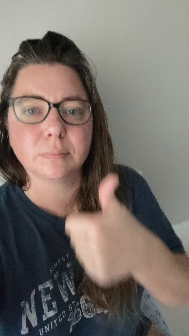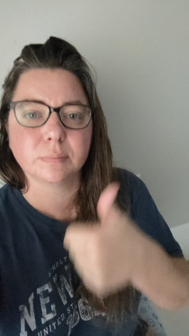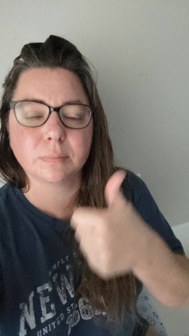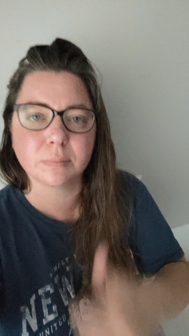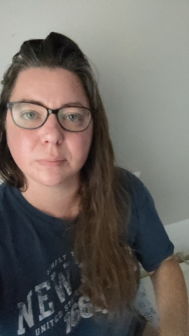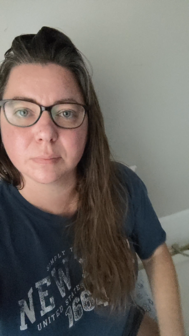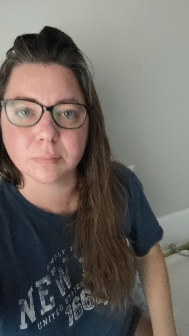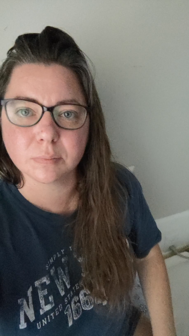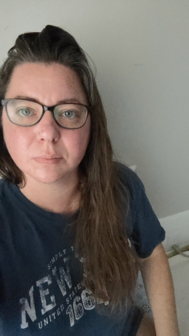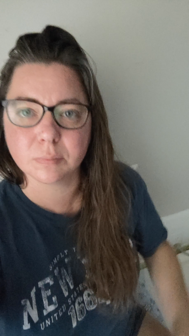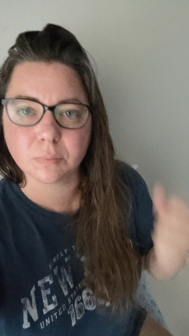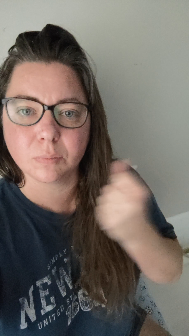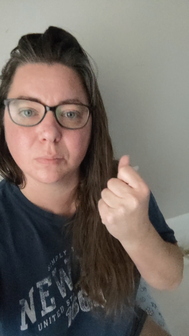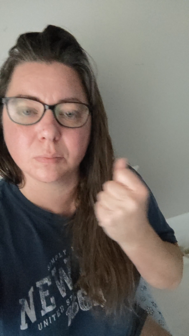cold